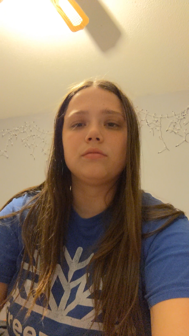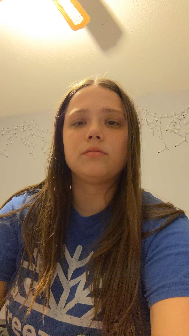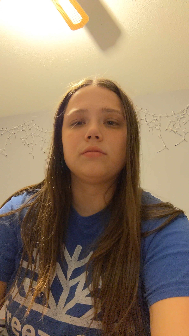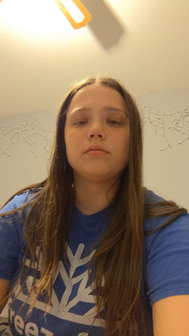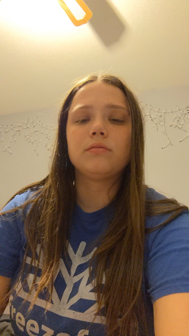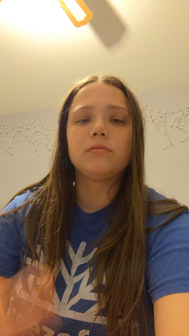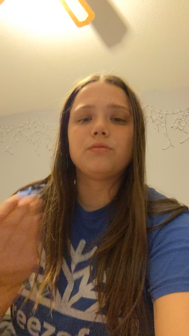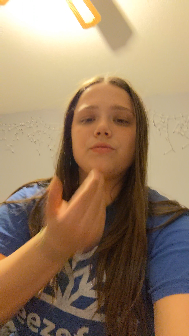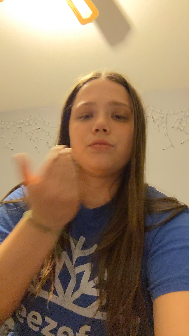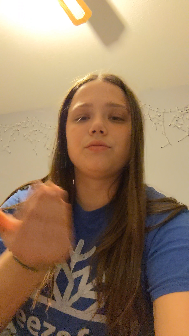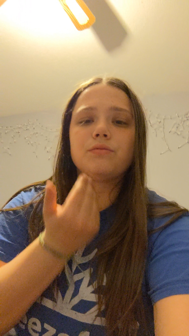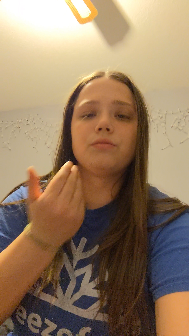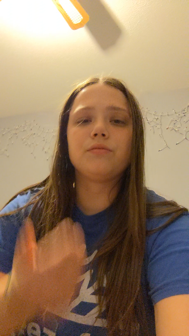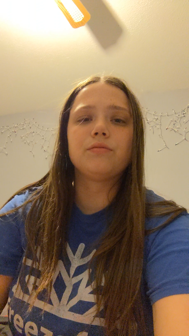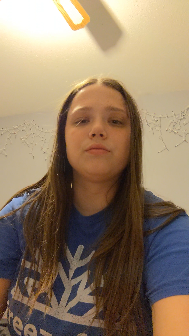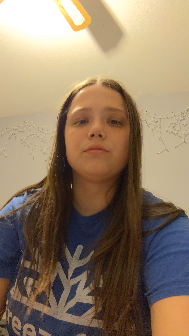new